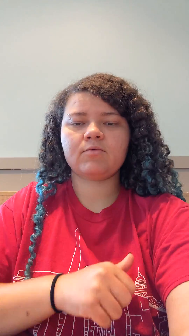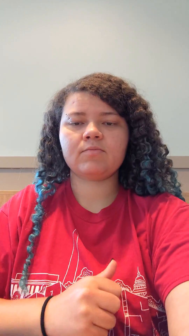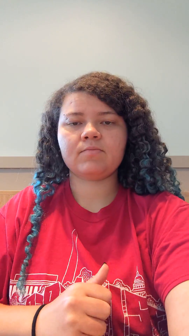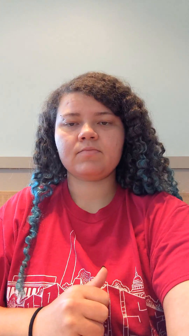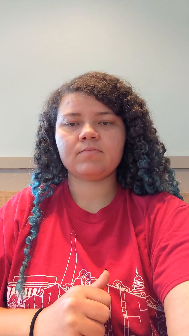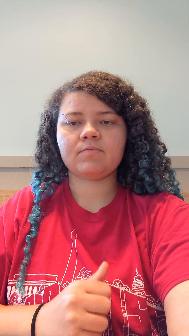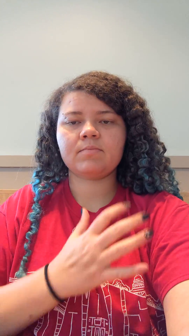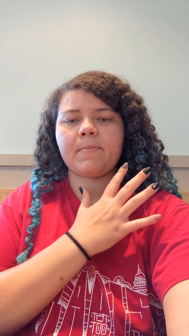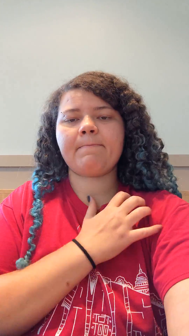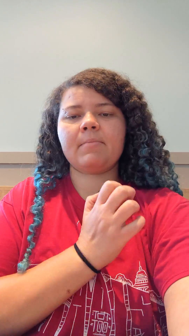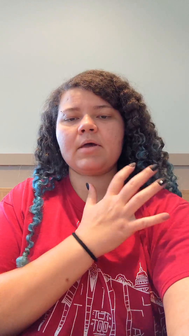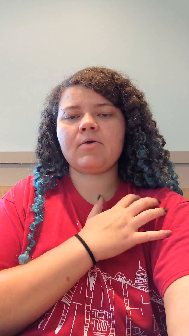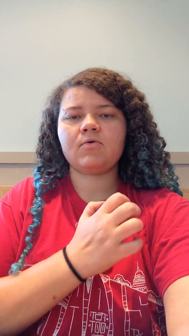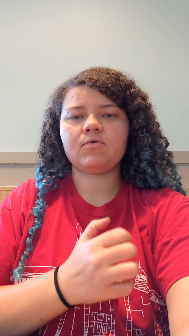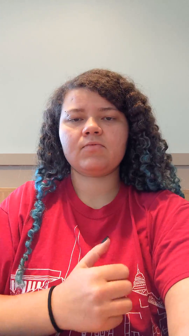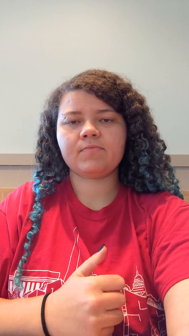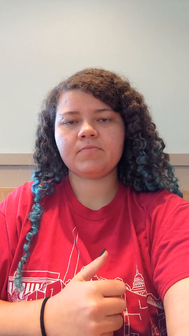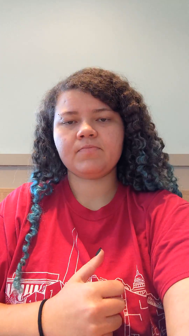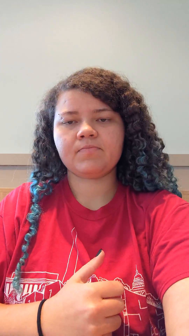bear